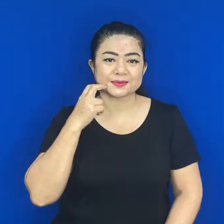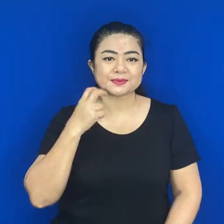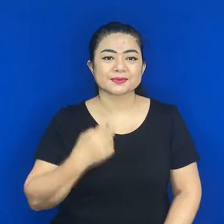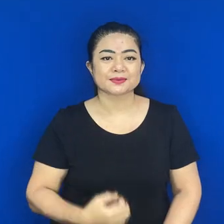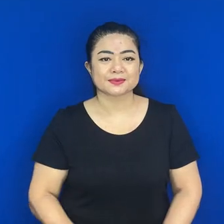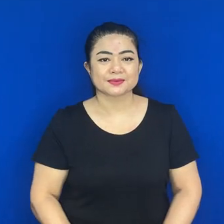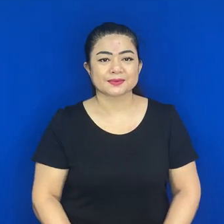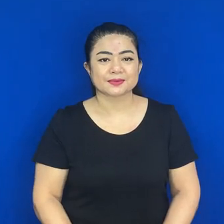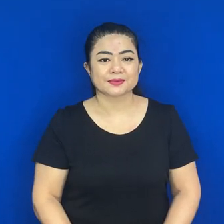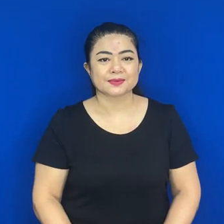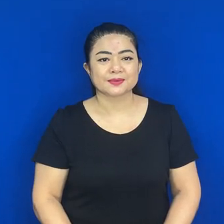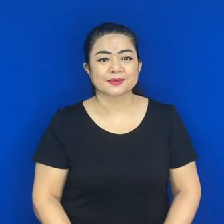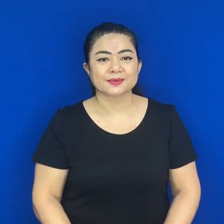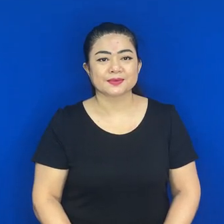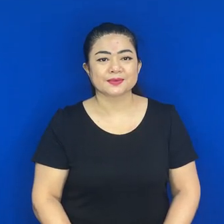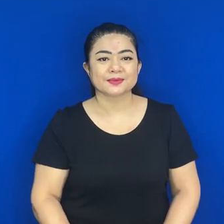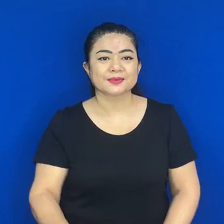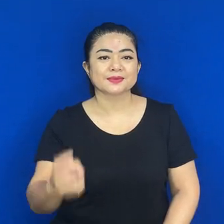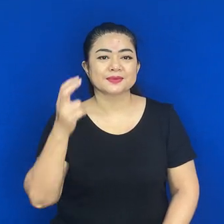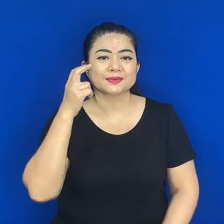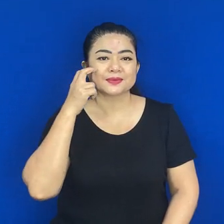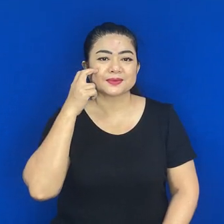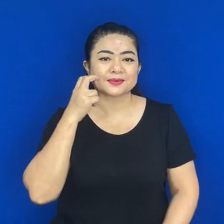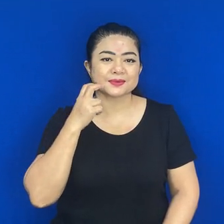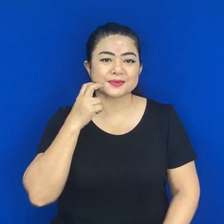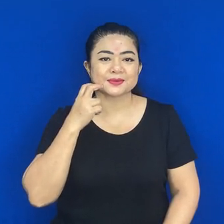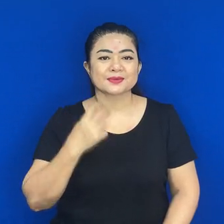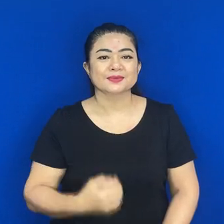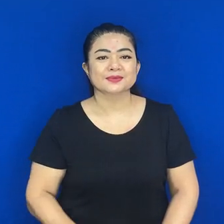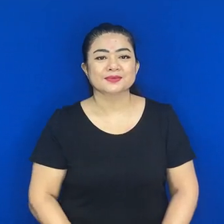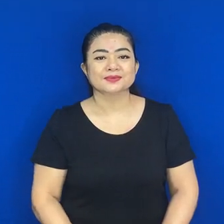wine